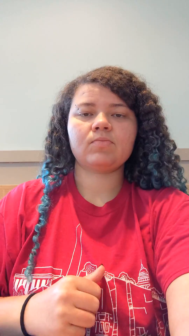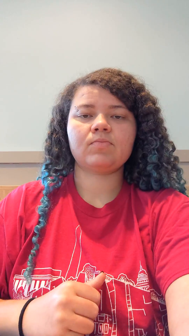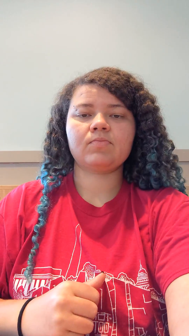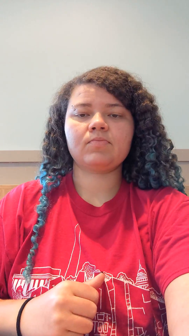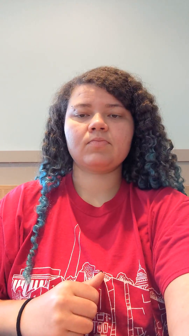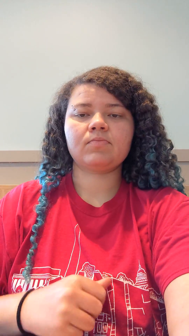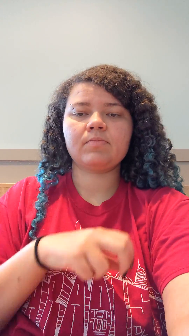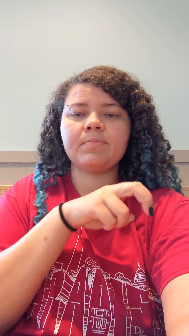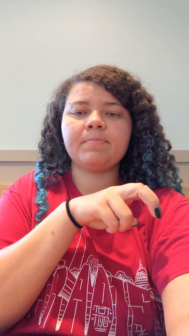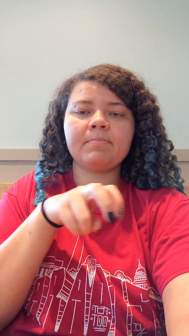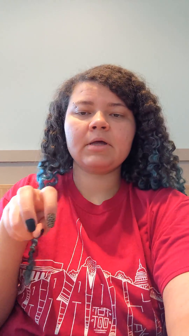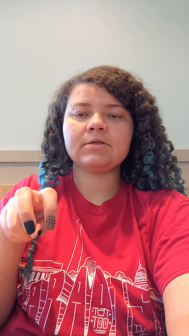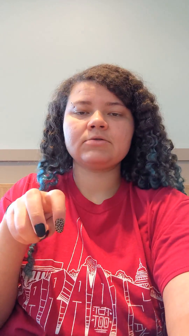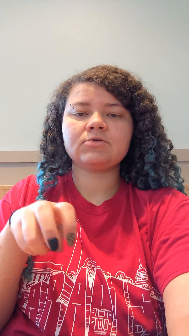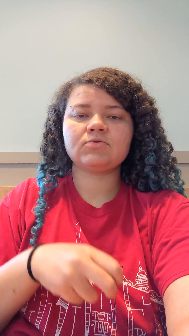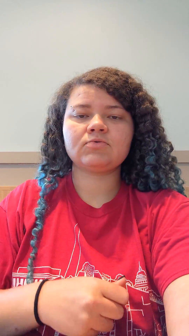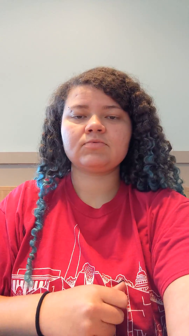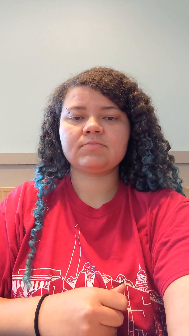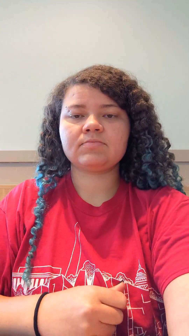bench